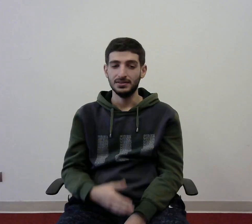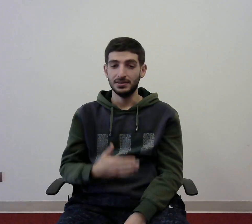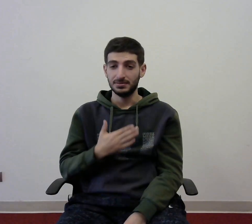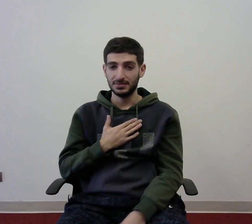mənim